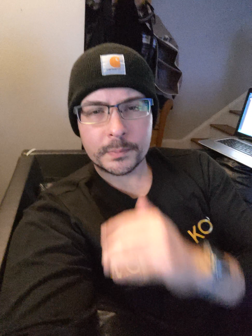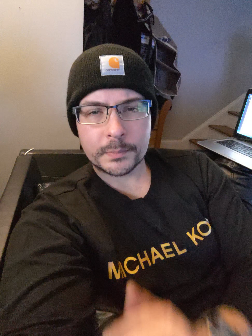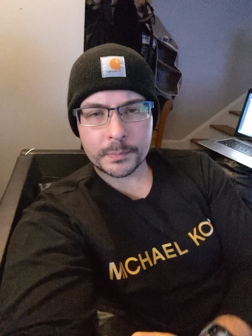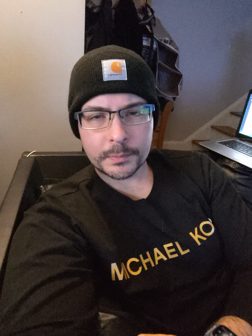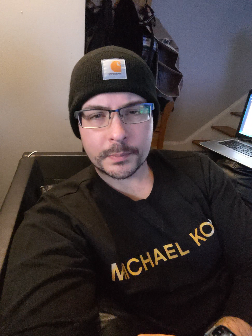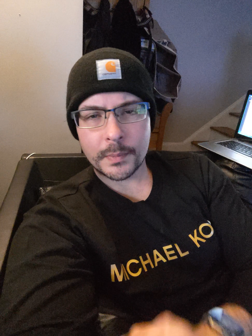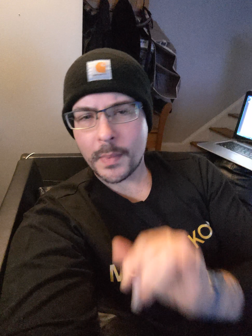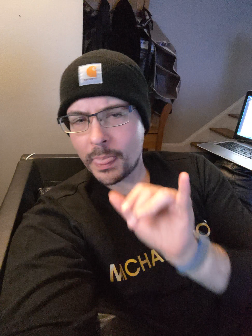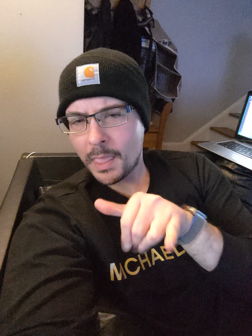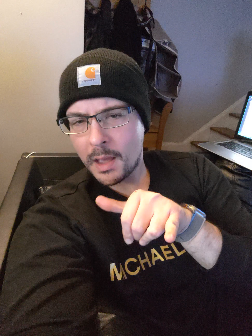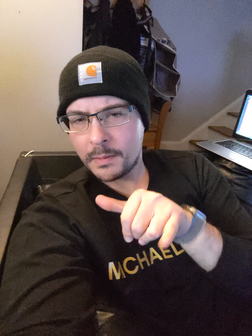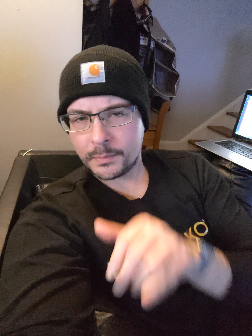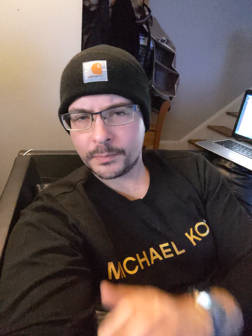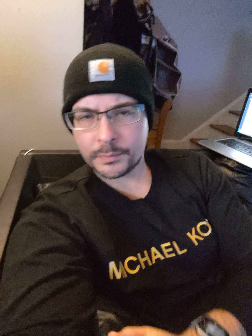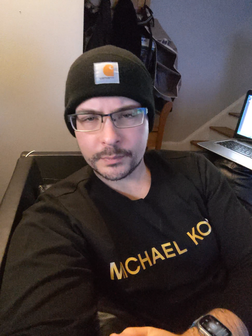that